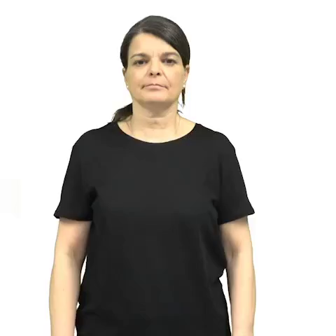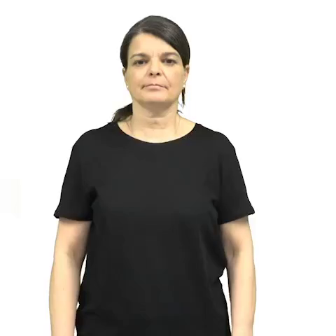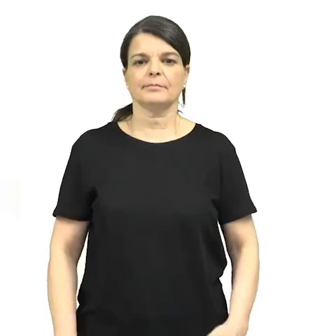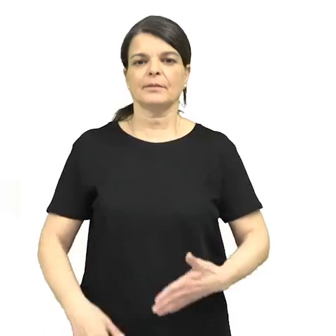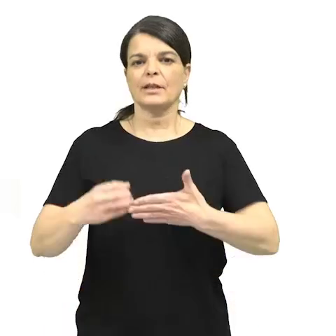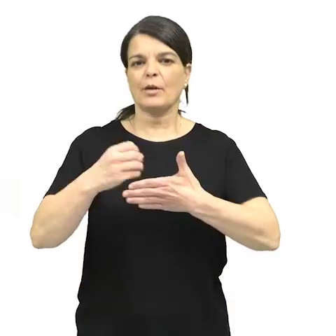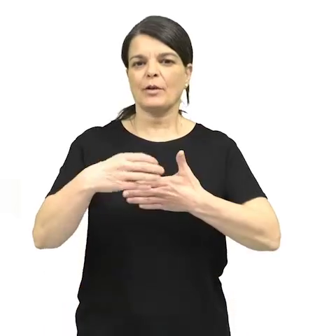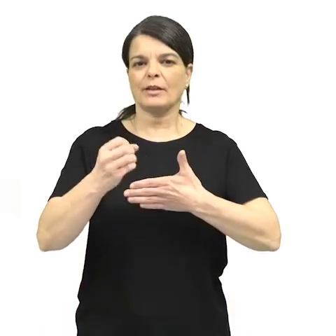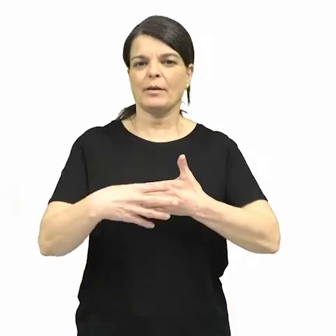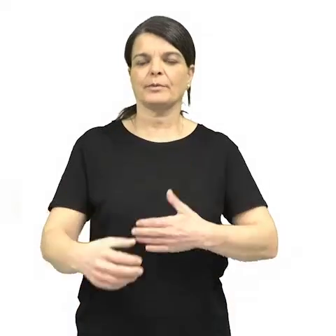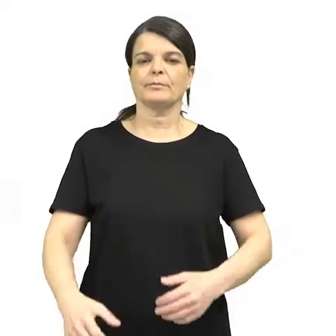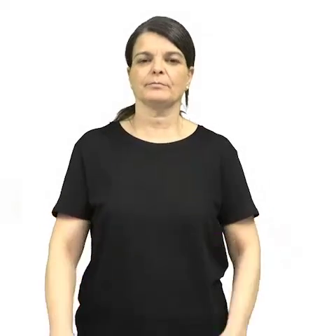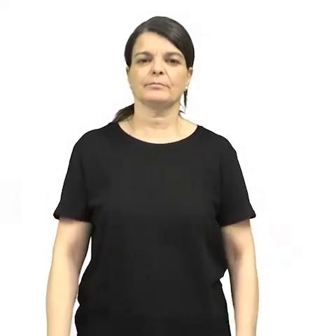radioterapia